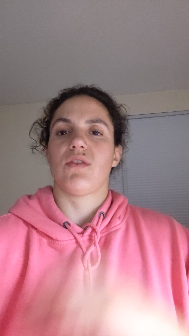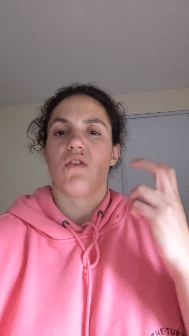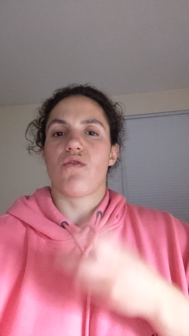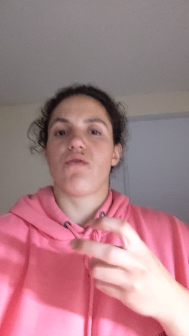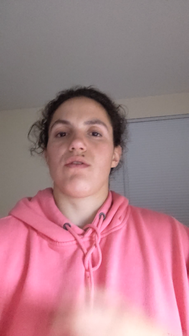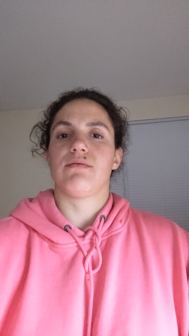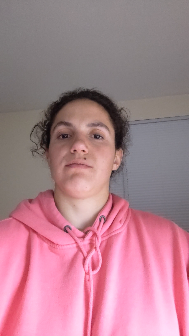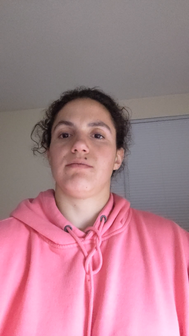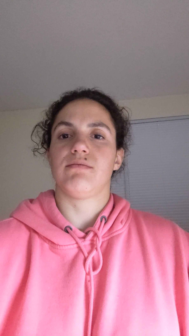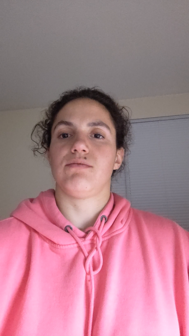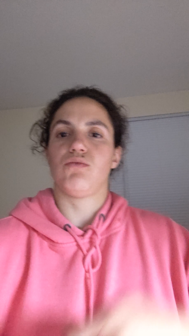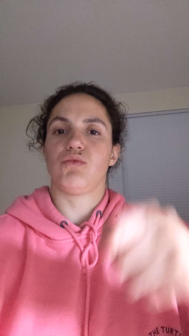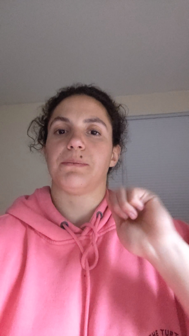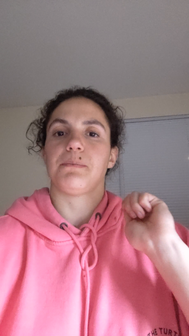rip